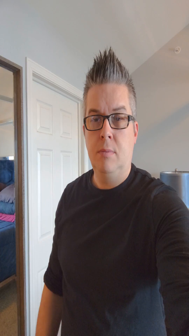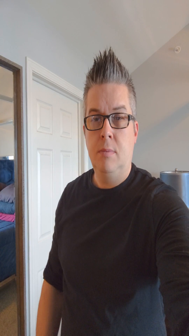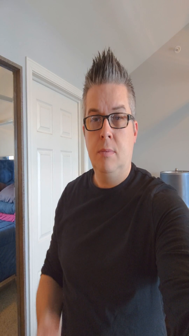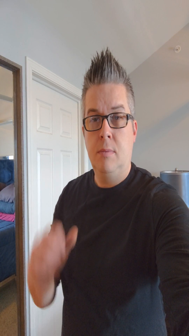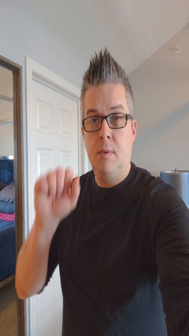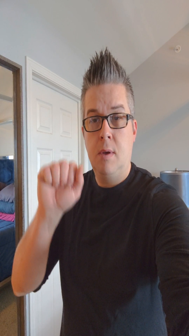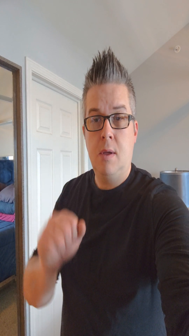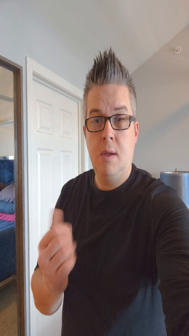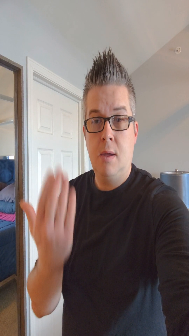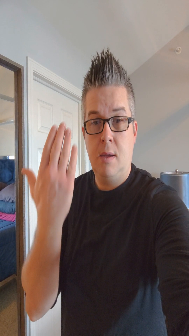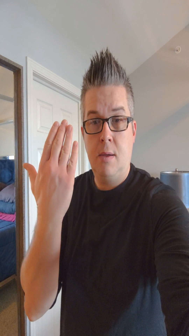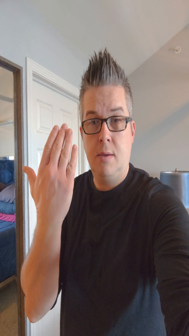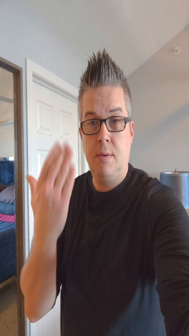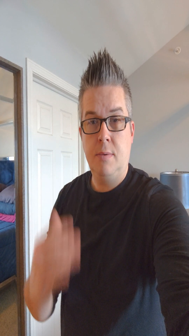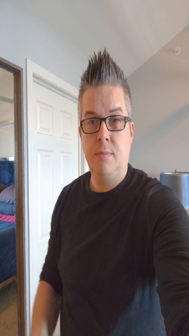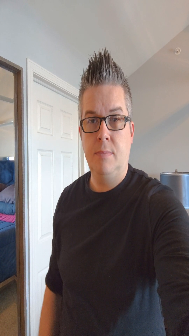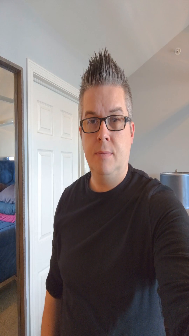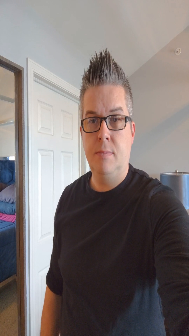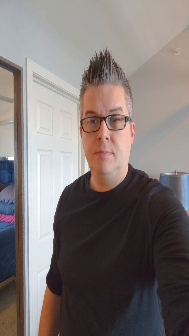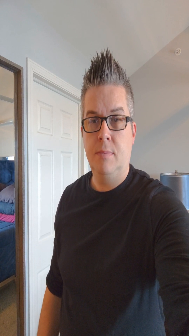mitten